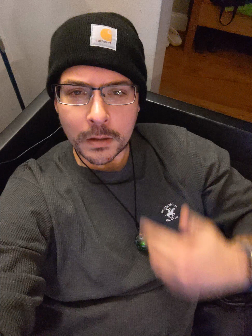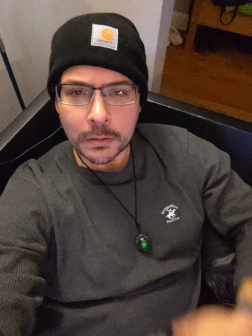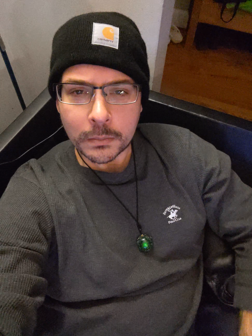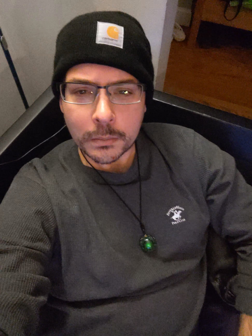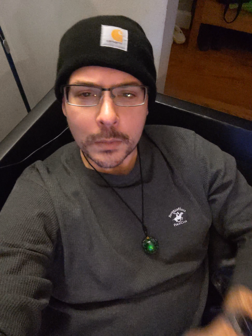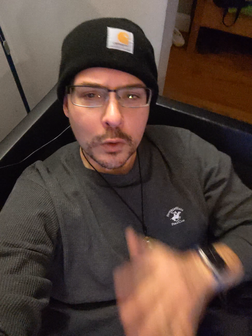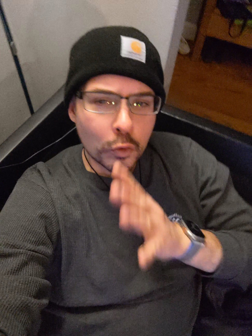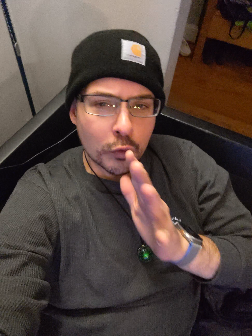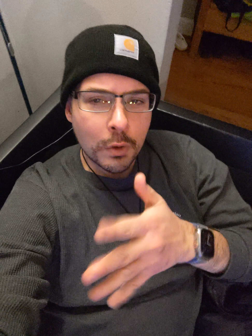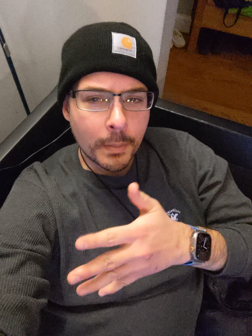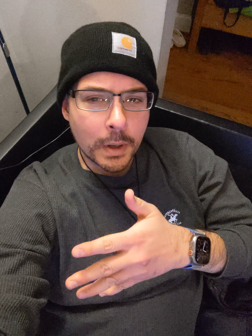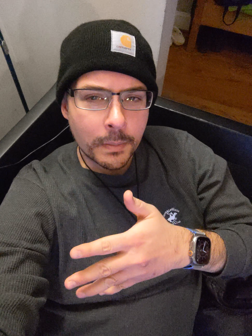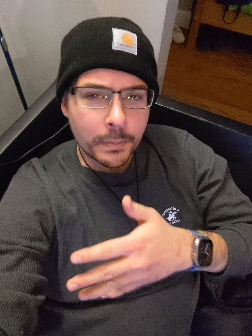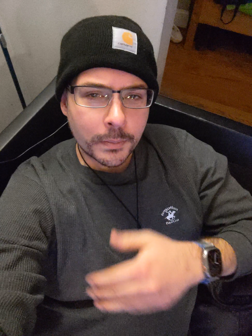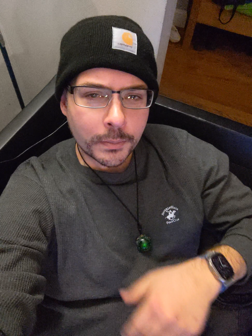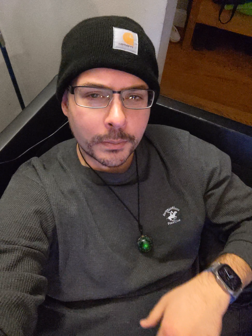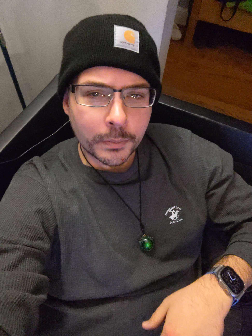grandma